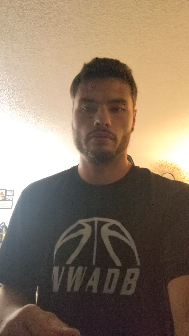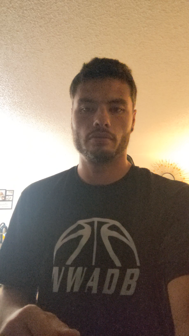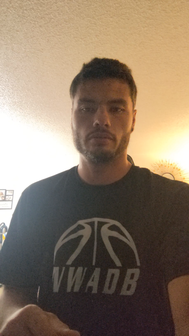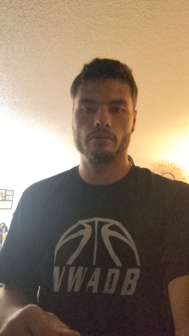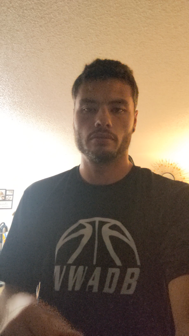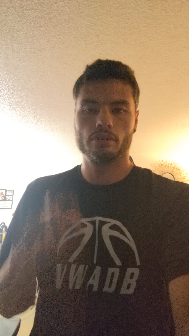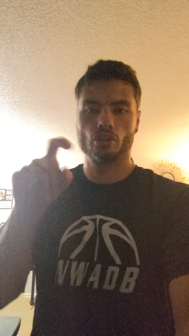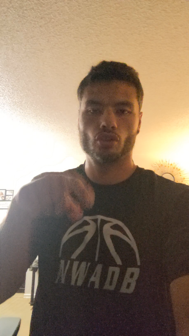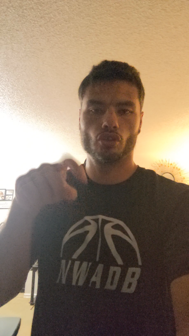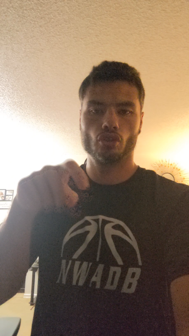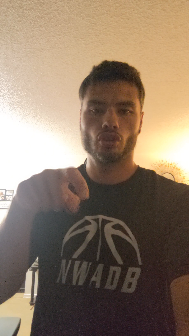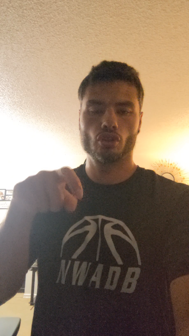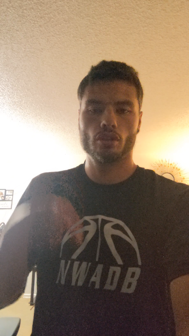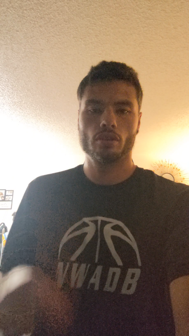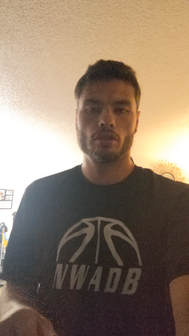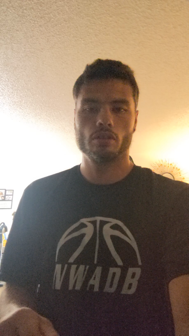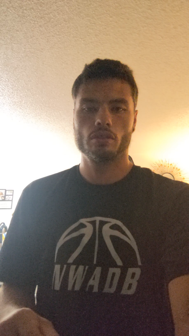should